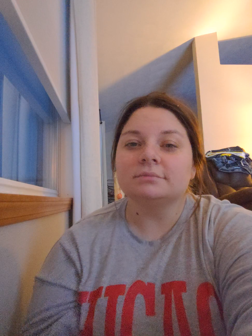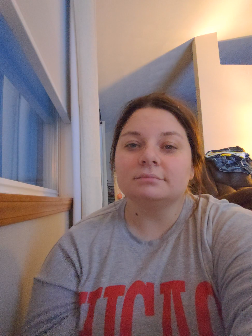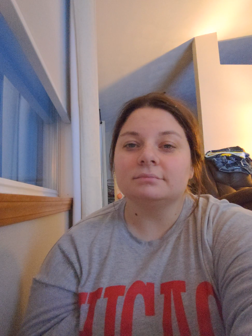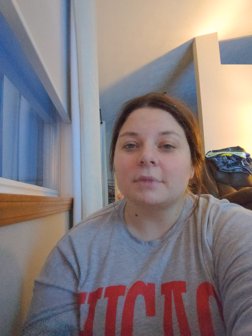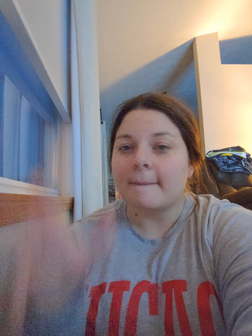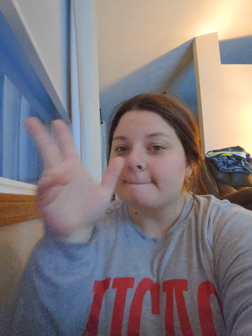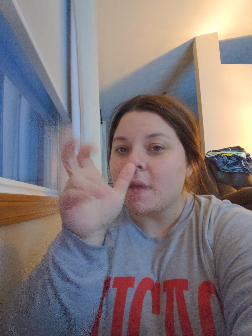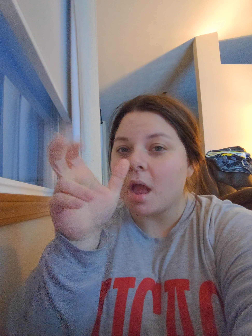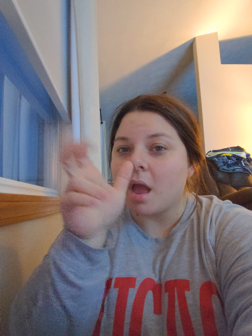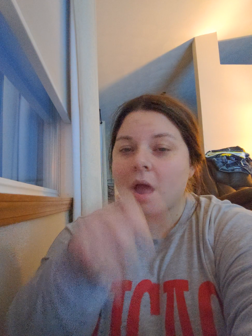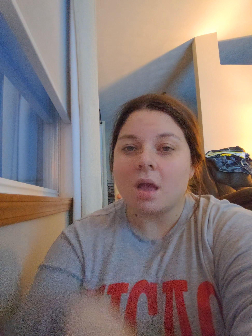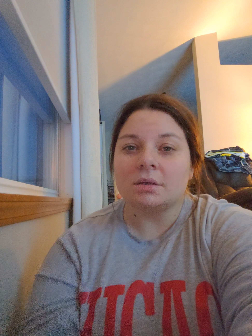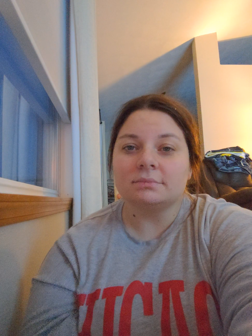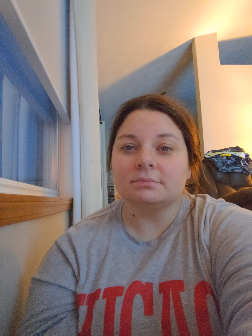bug